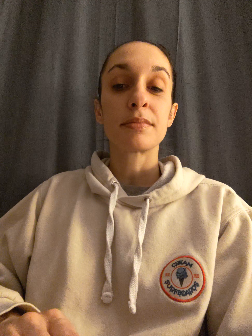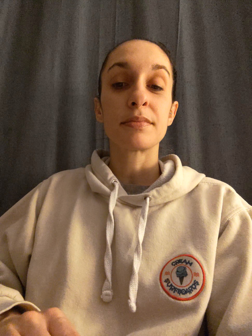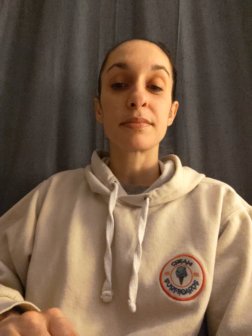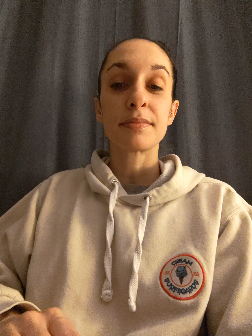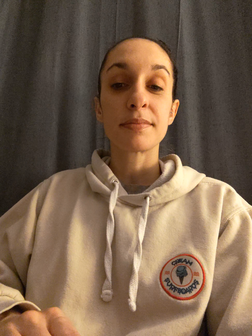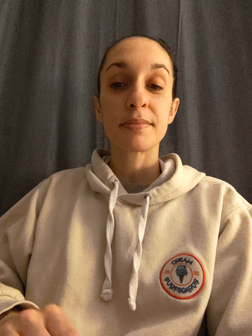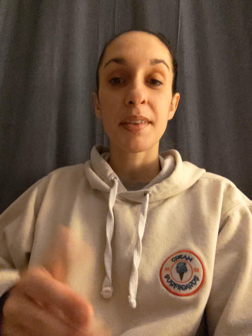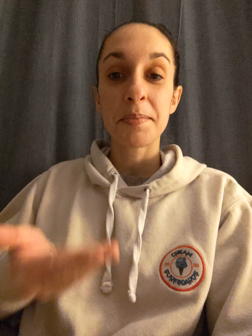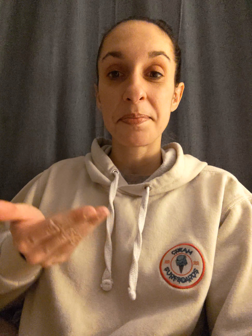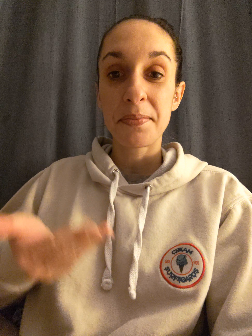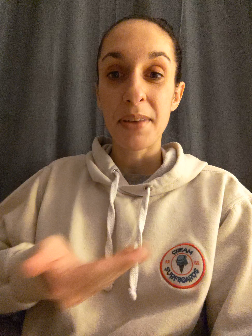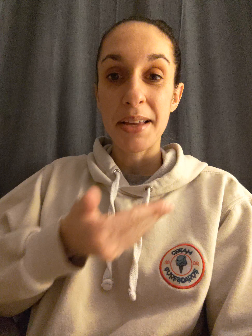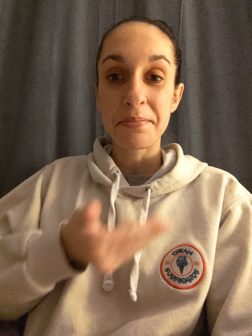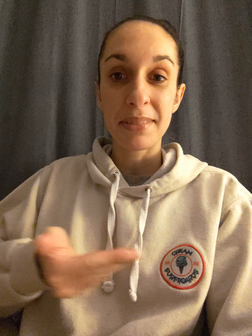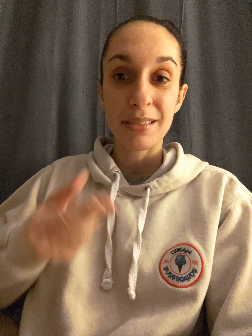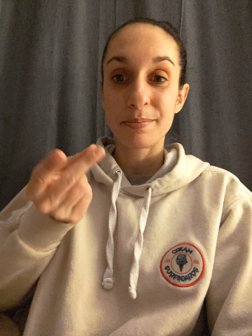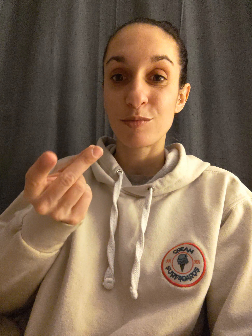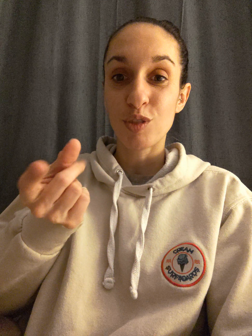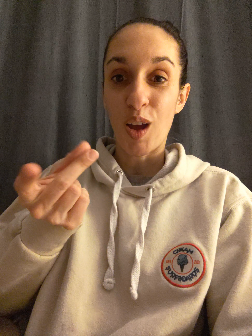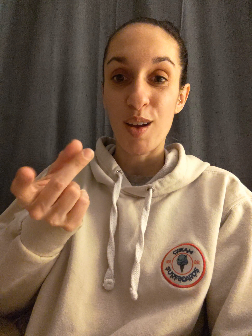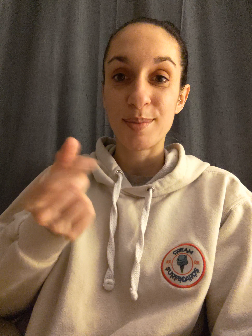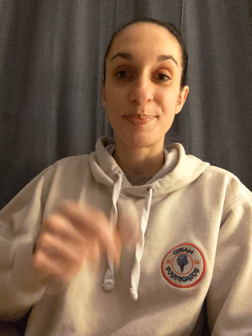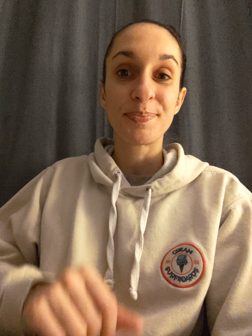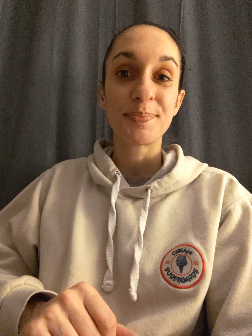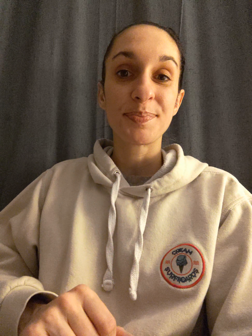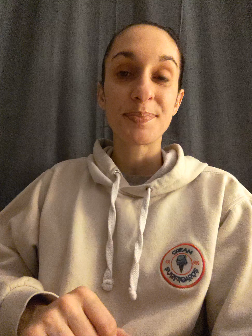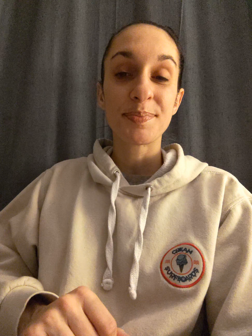puppy